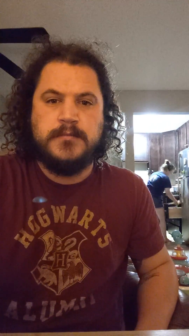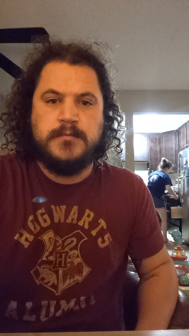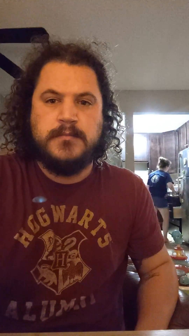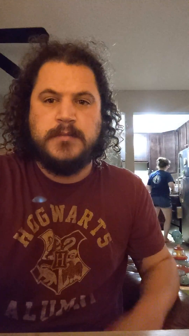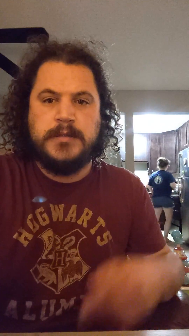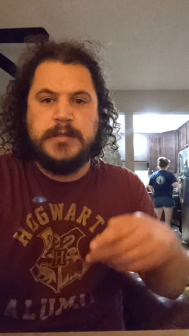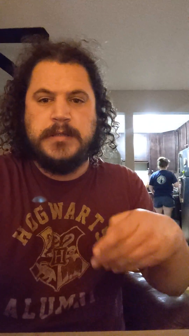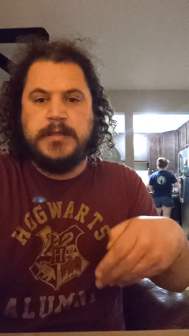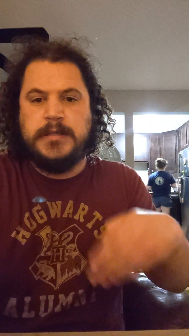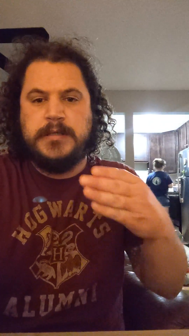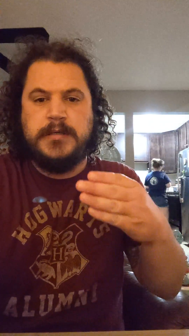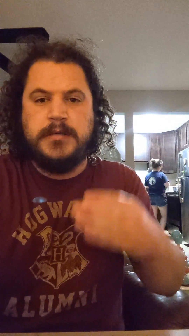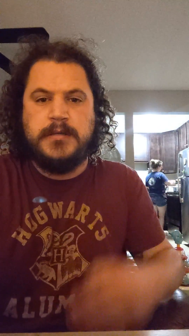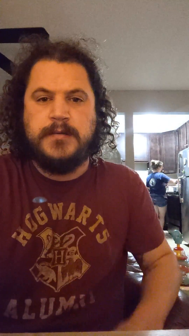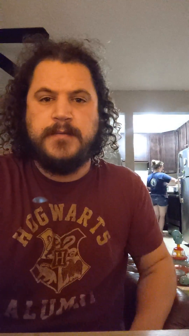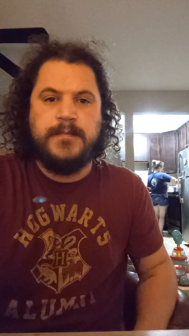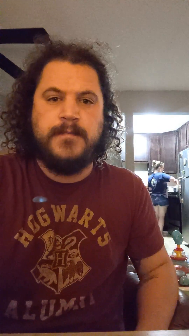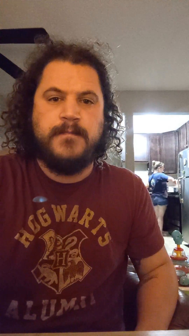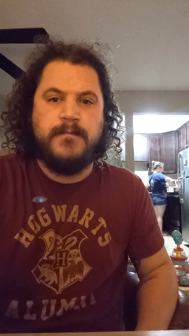kick